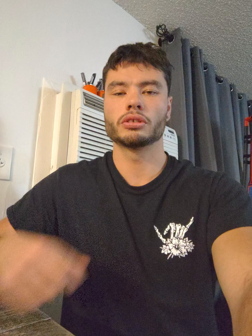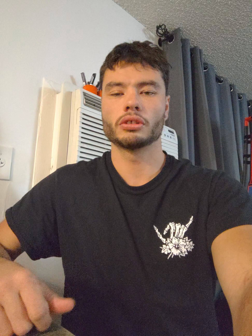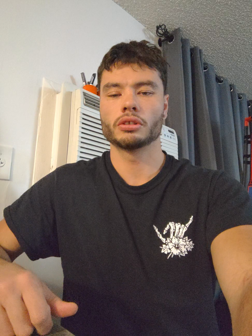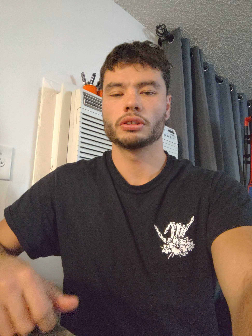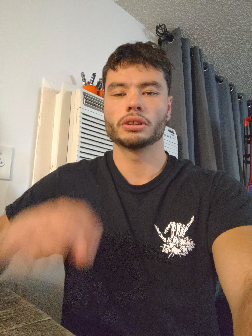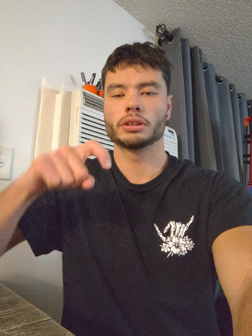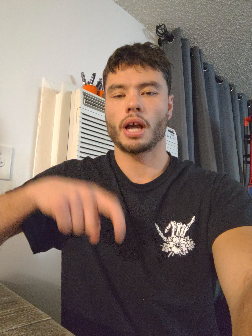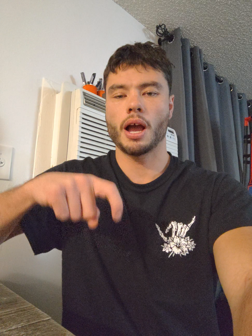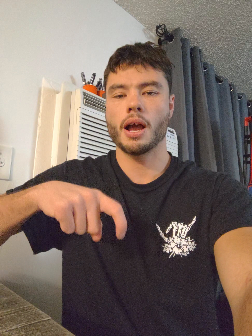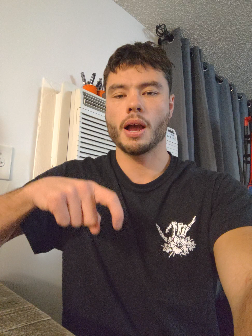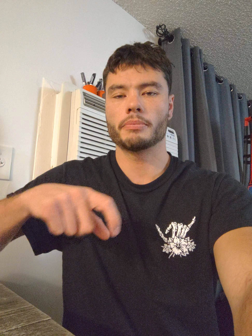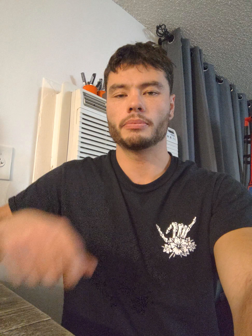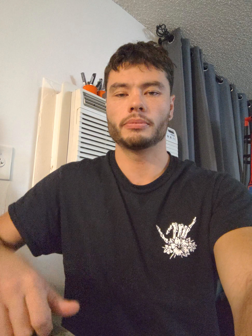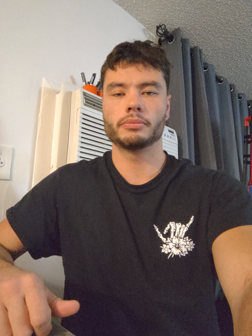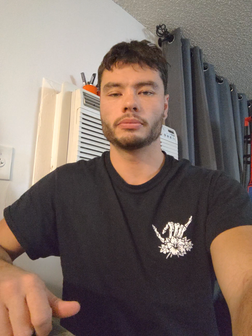time